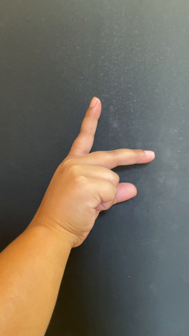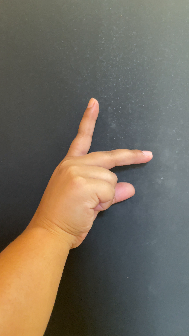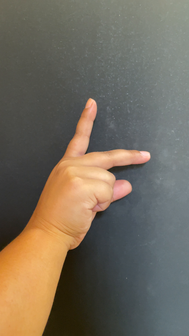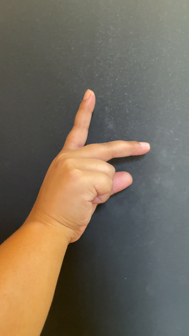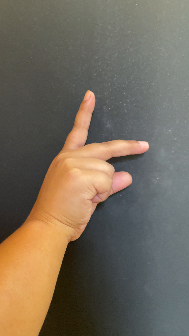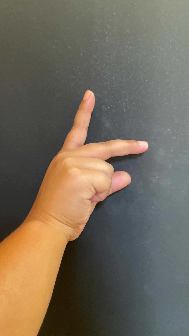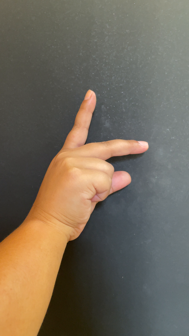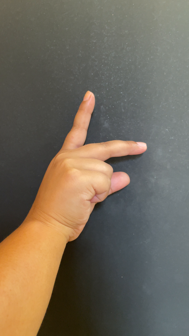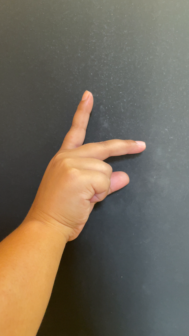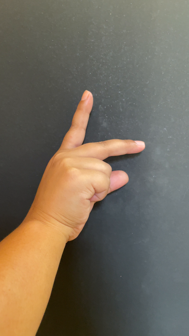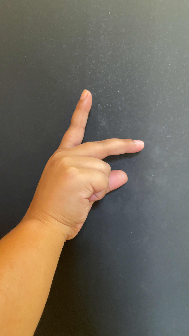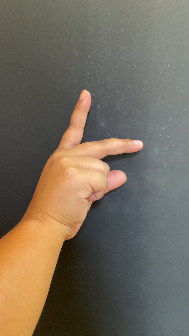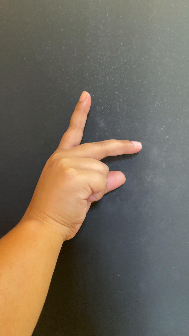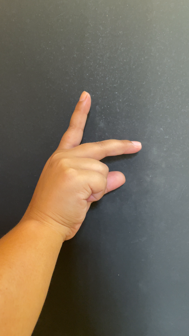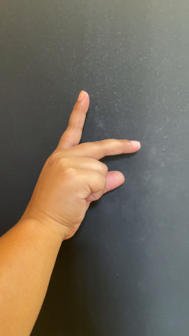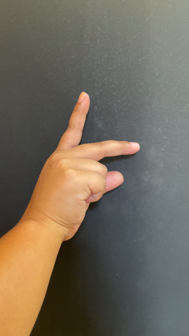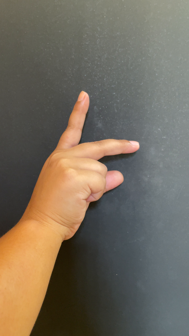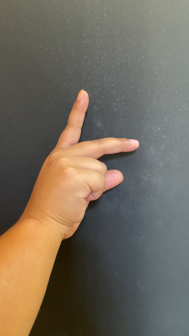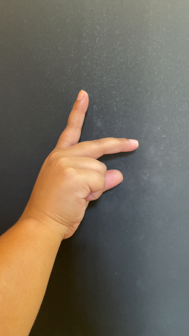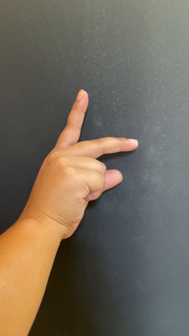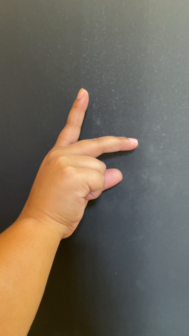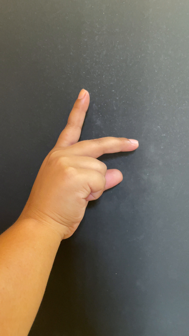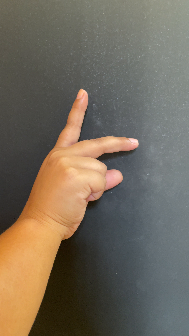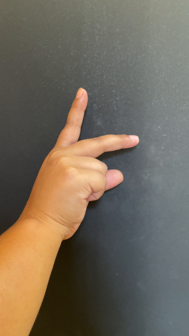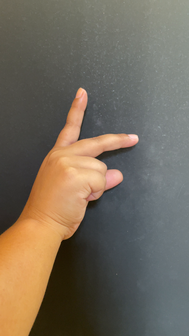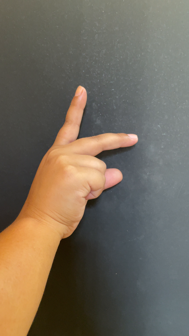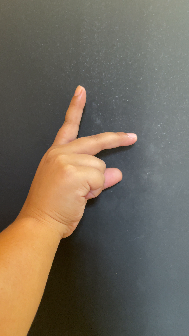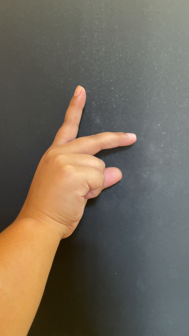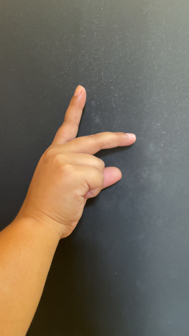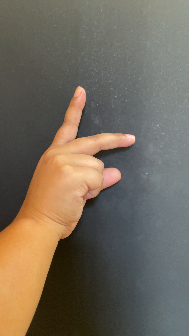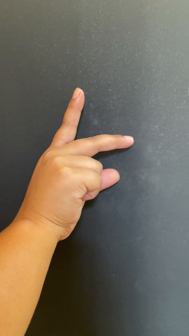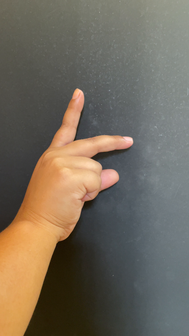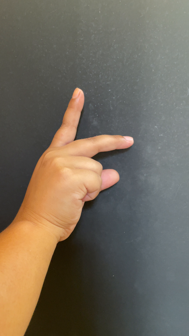त्र